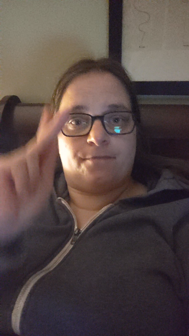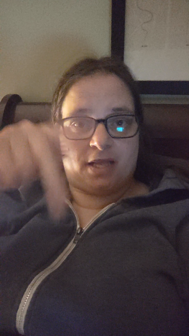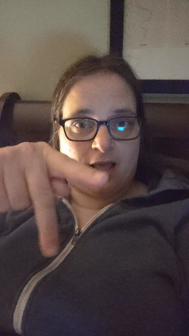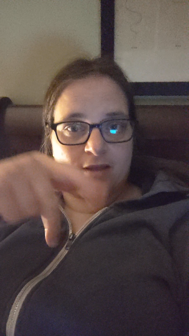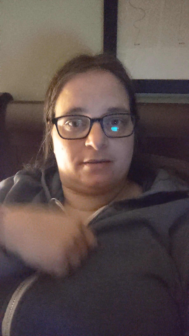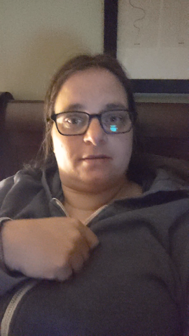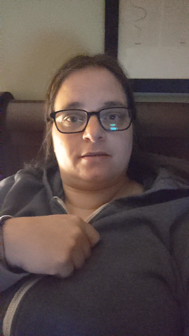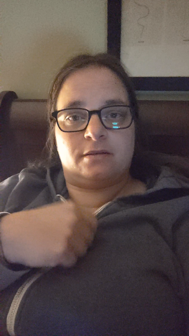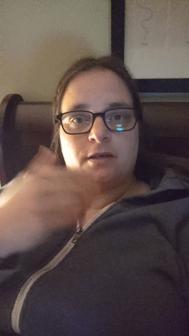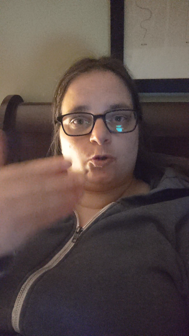new